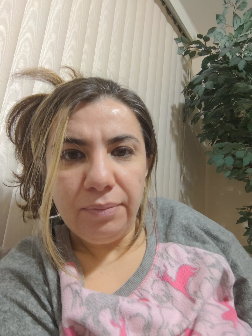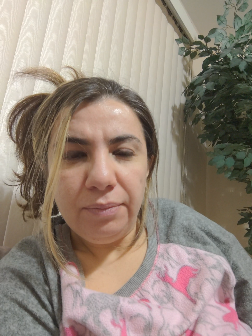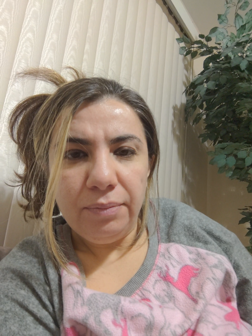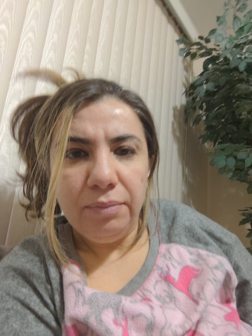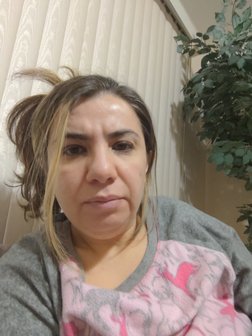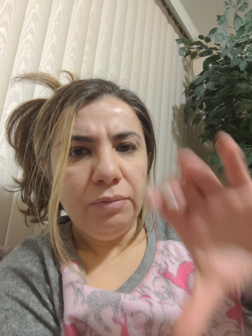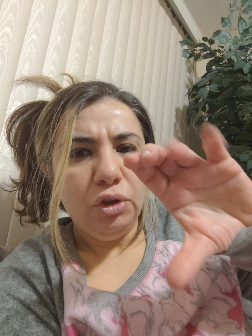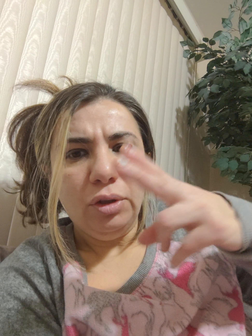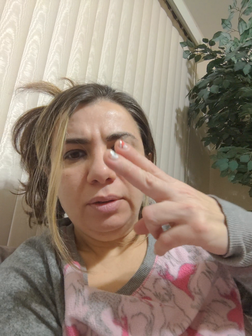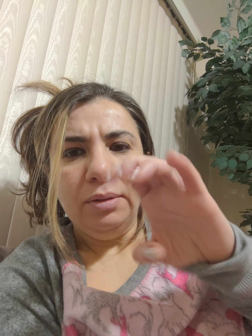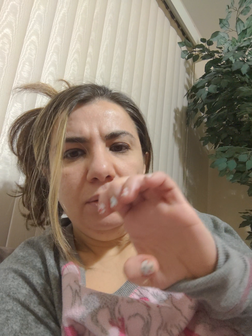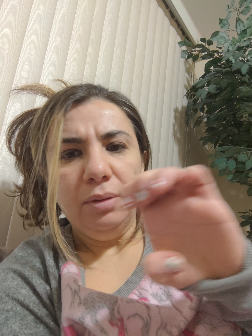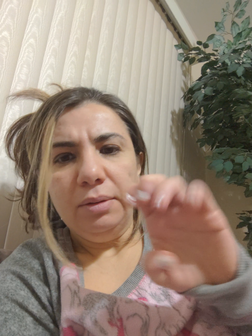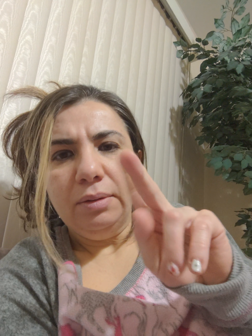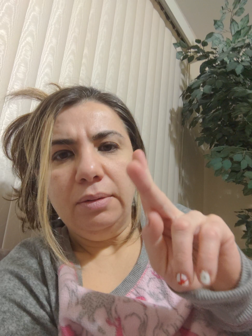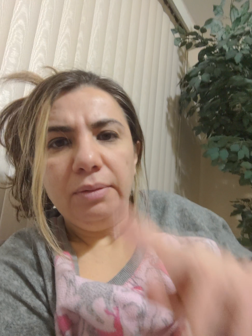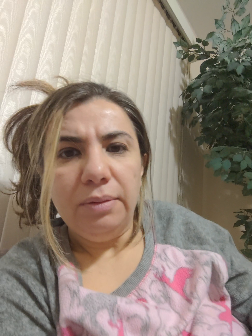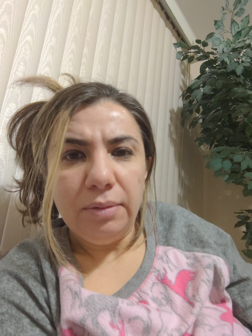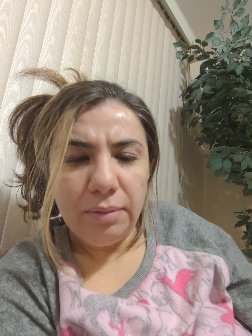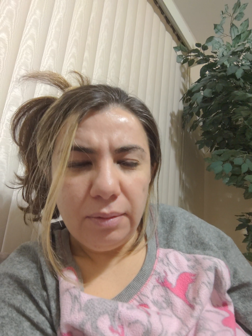cheek